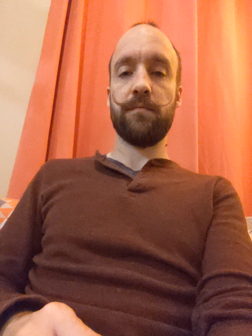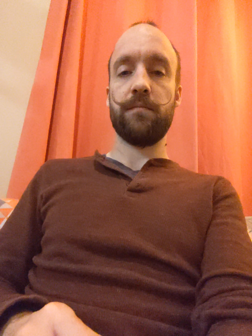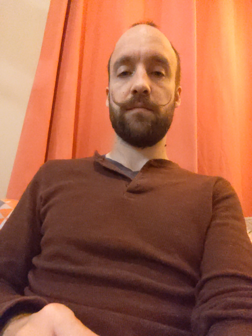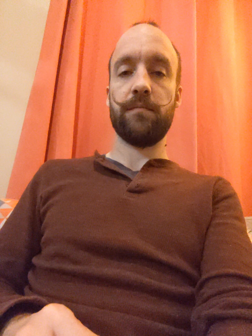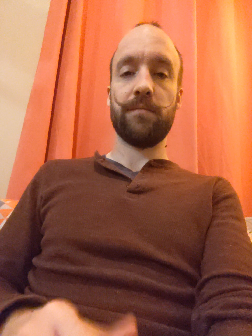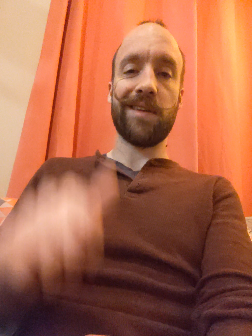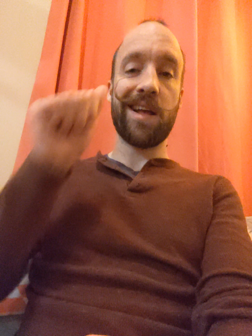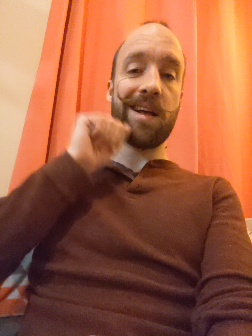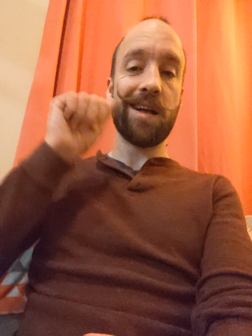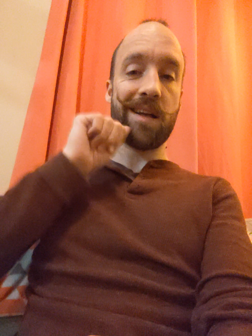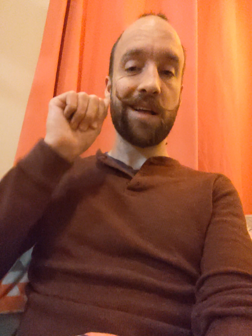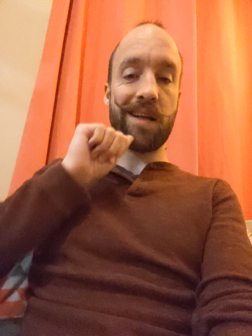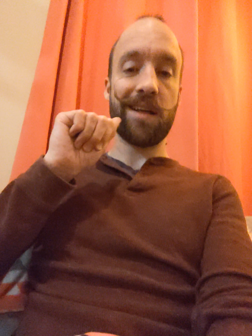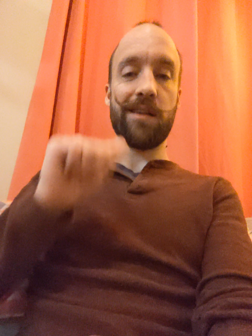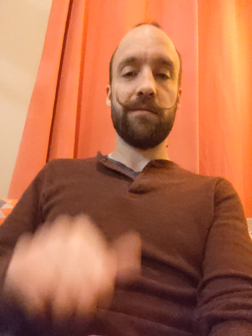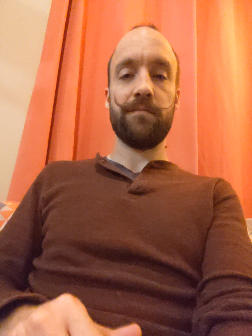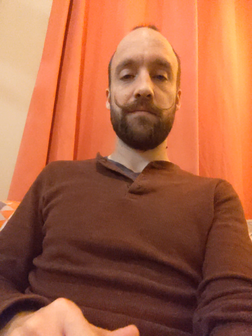aunt